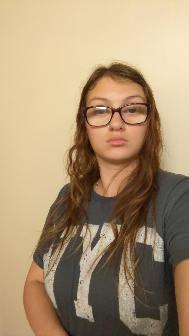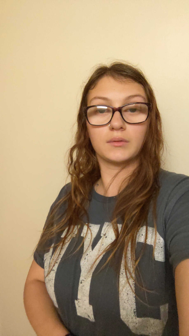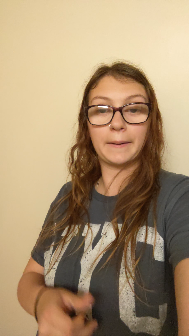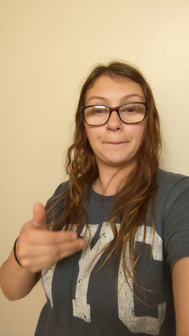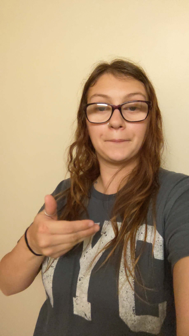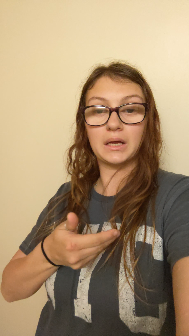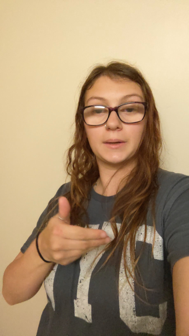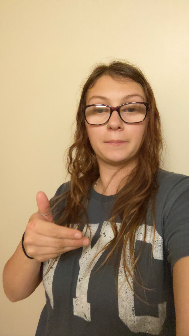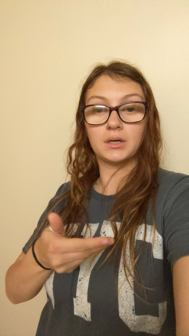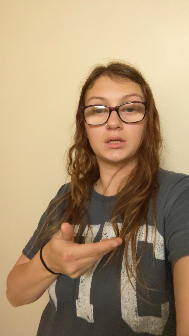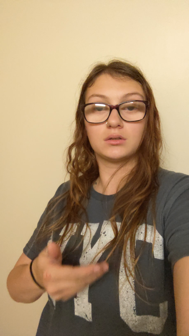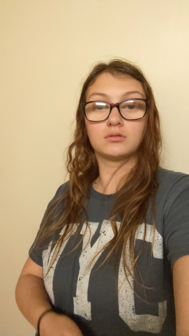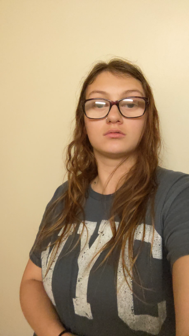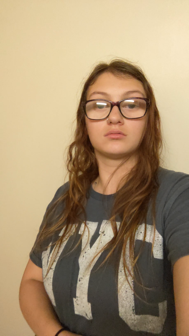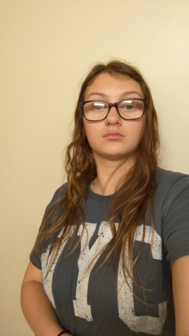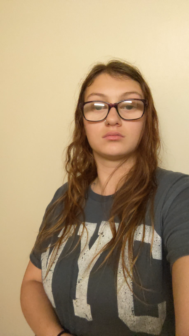baby